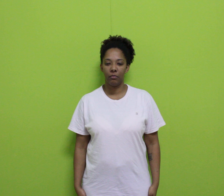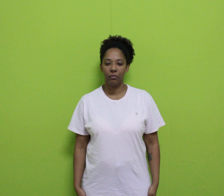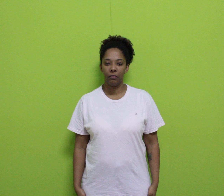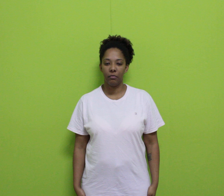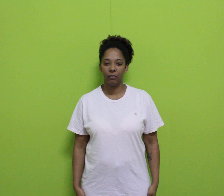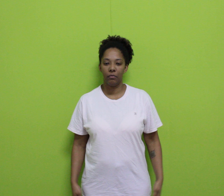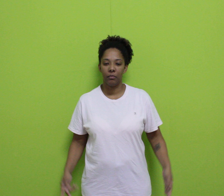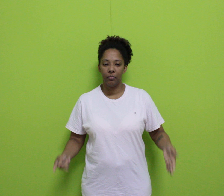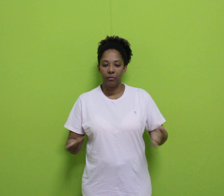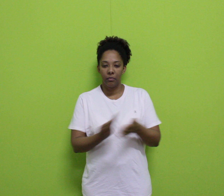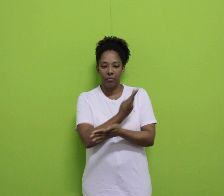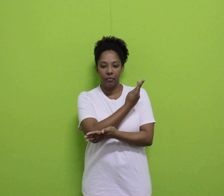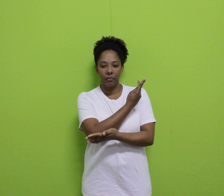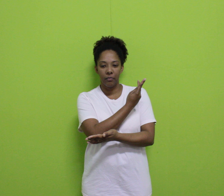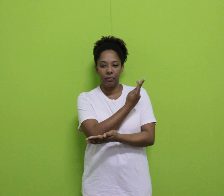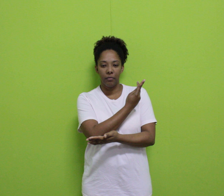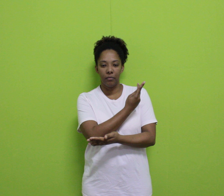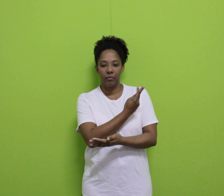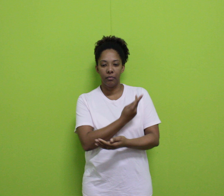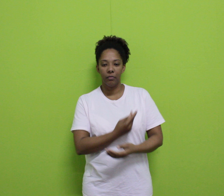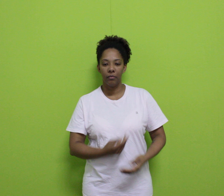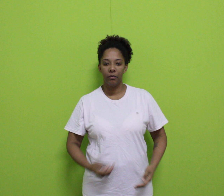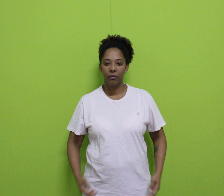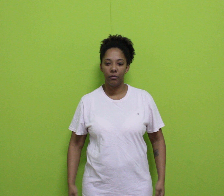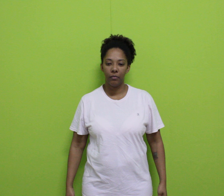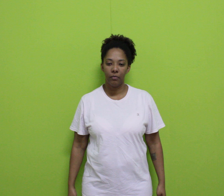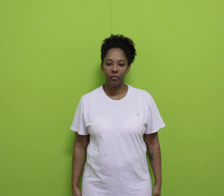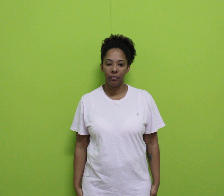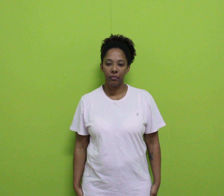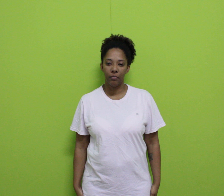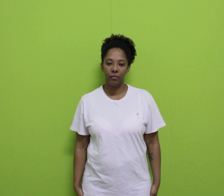acontecer